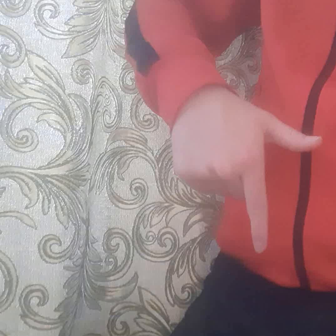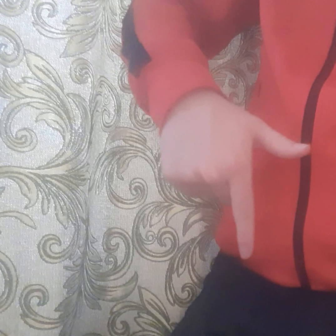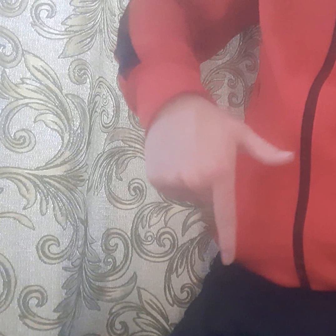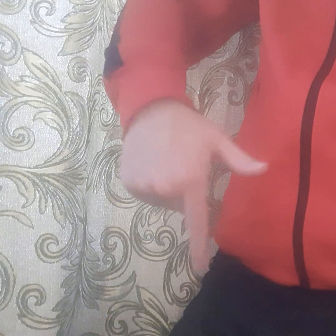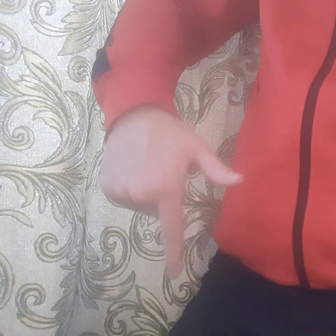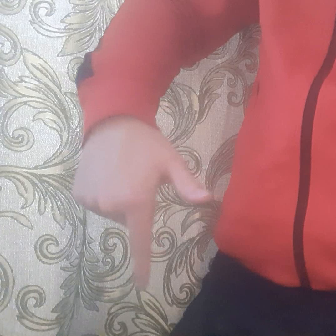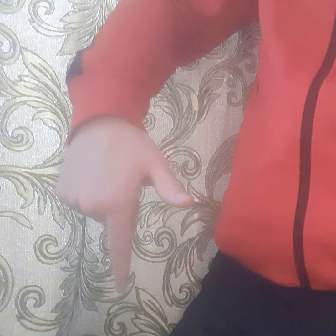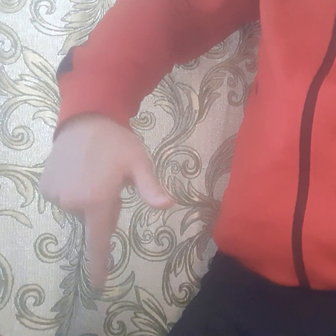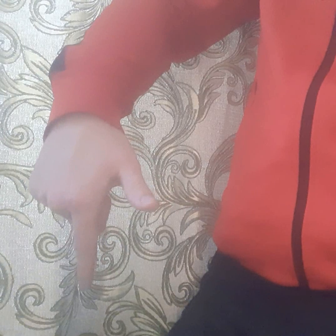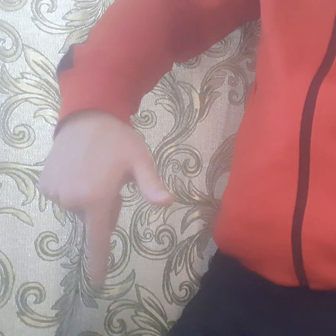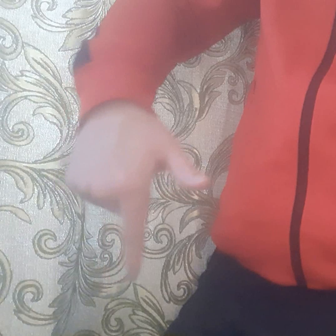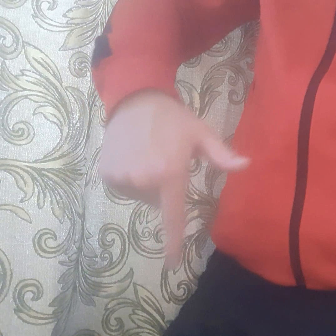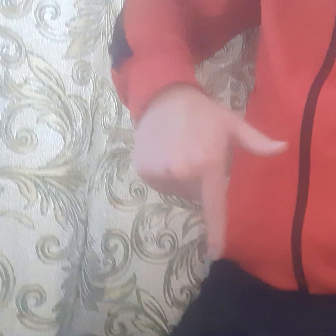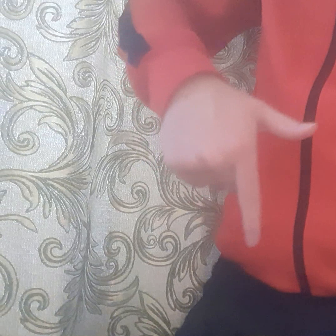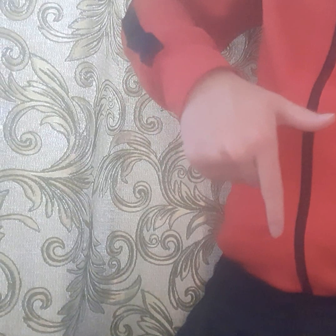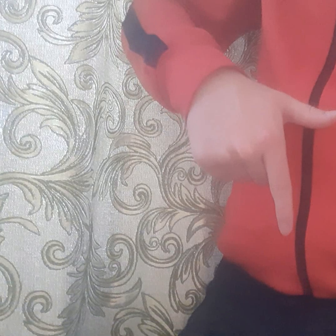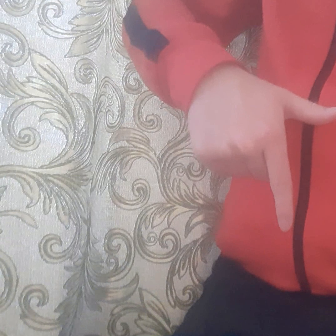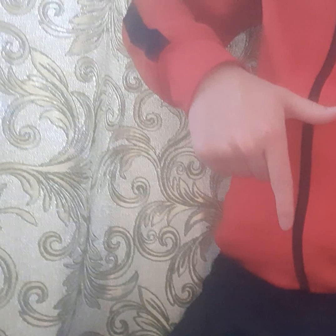Ґ